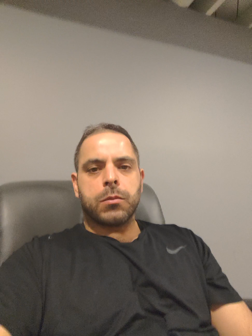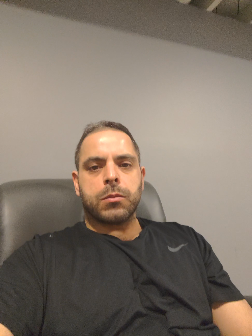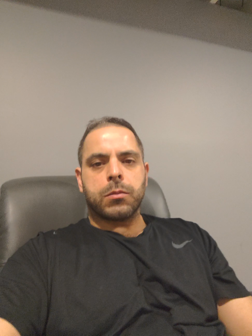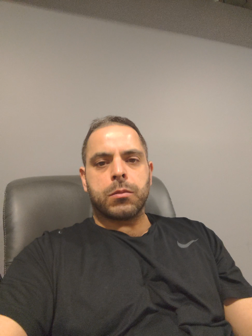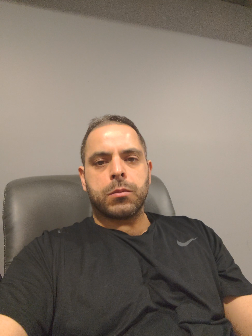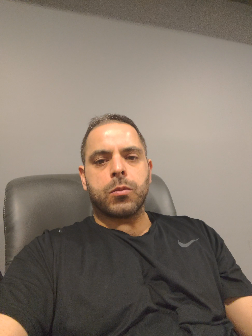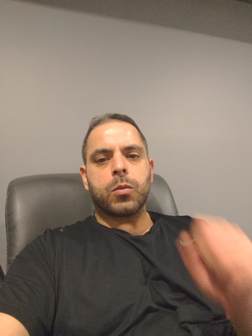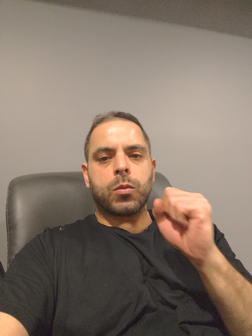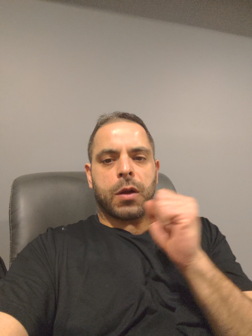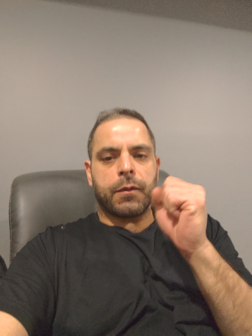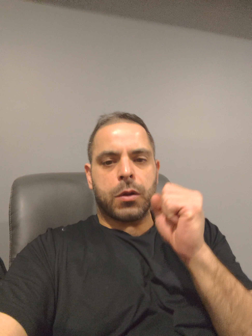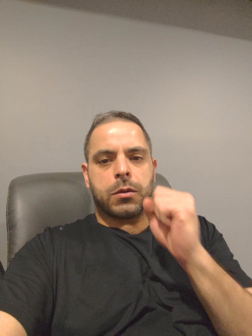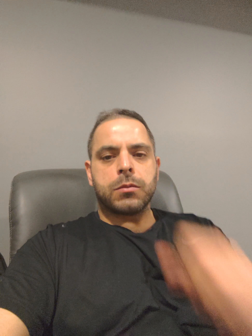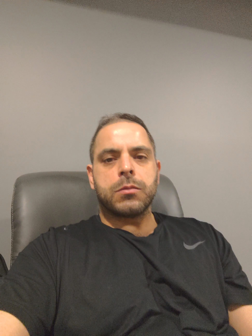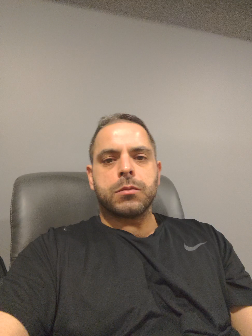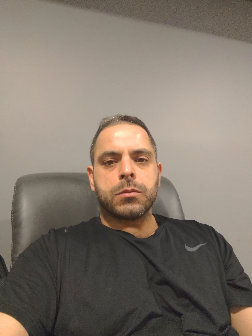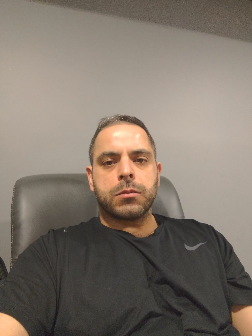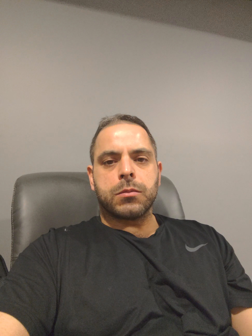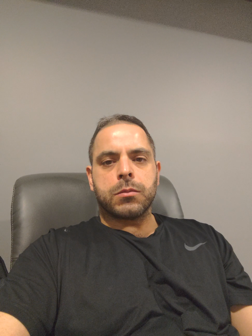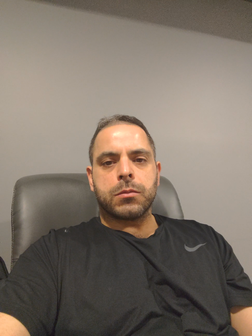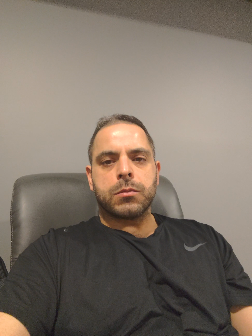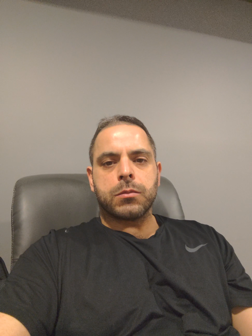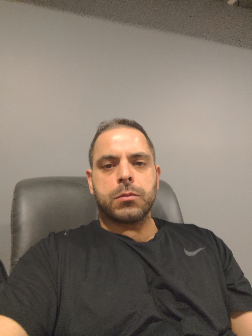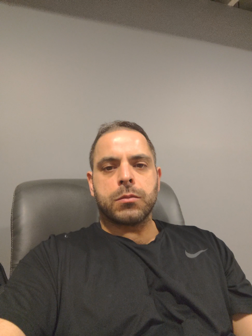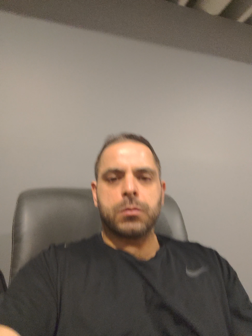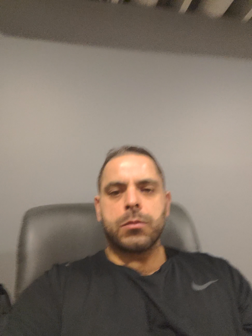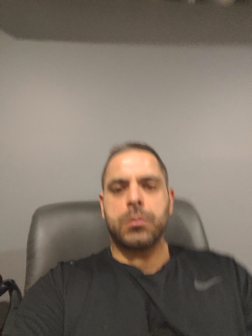refrigerator